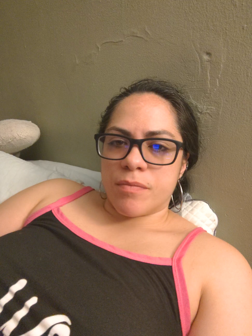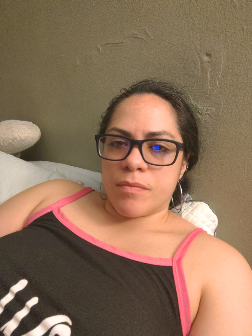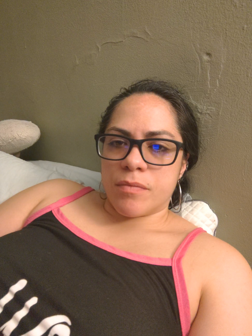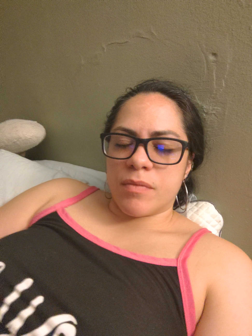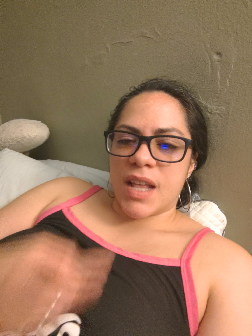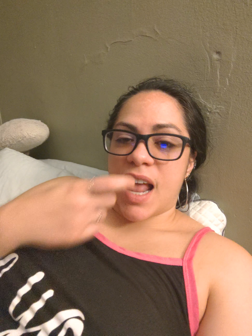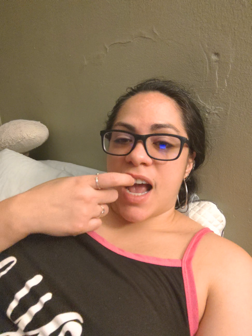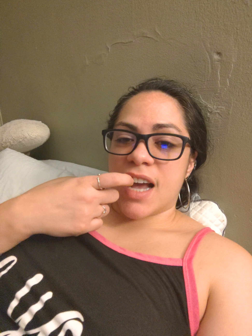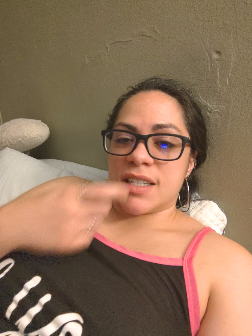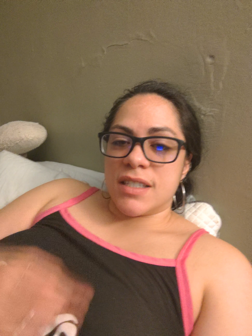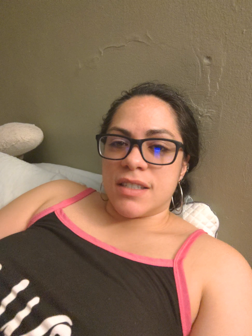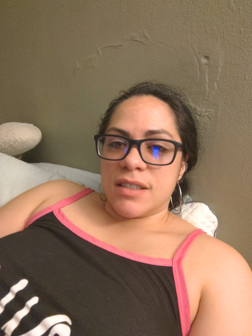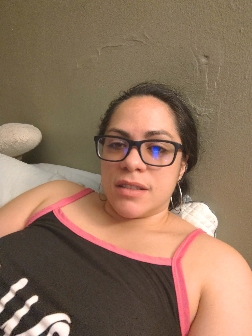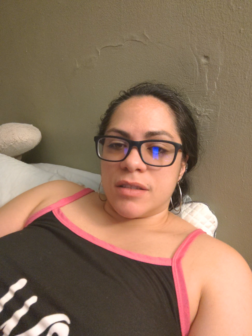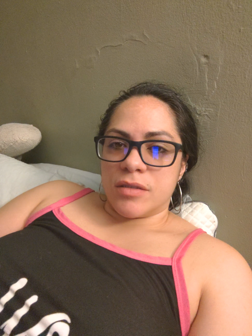window